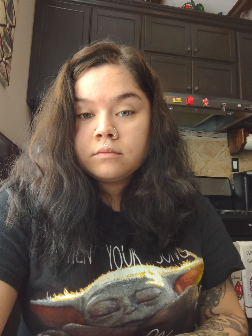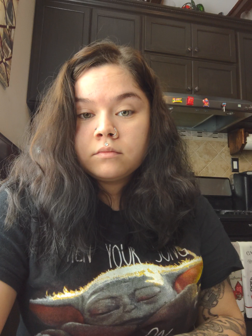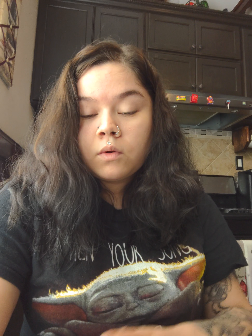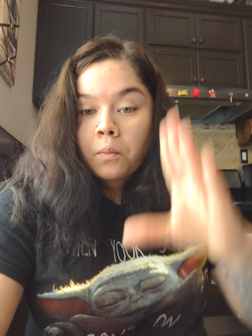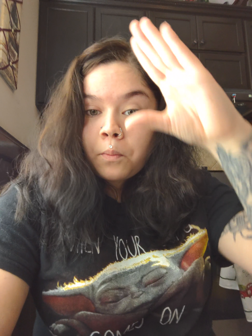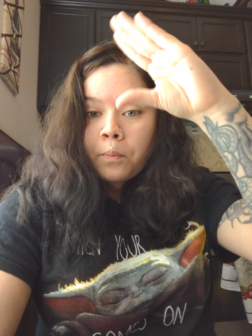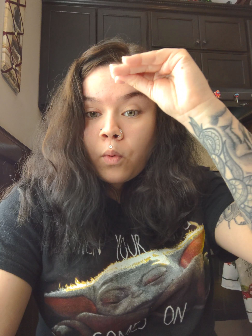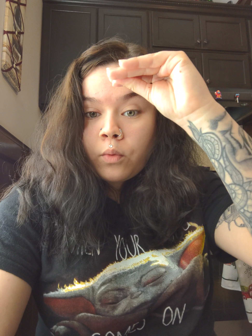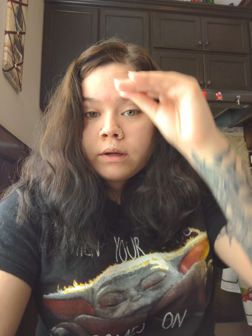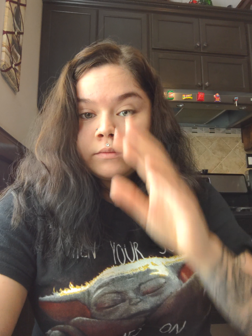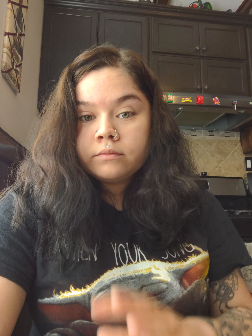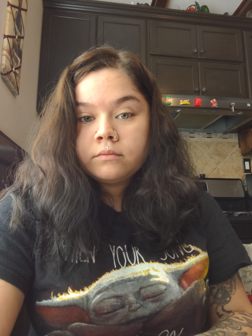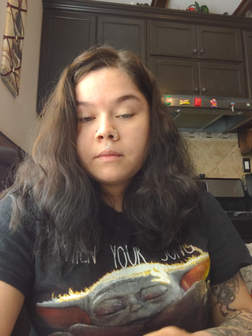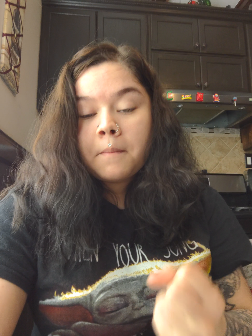boy